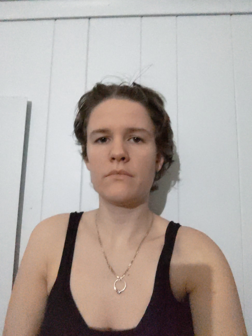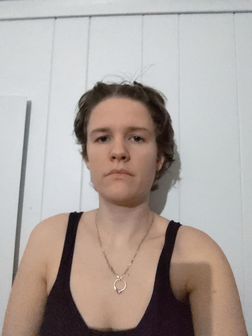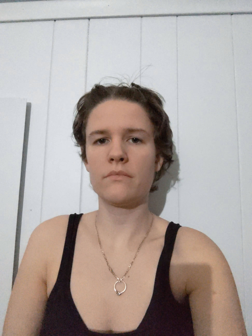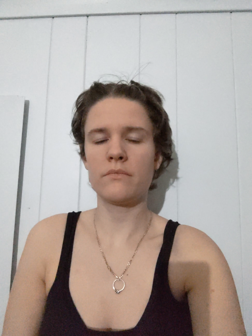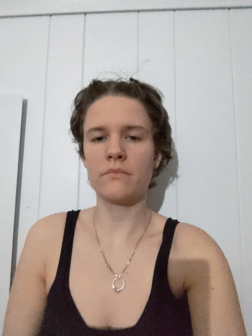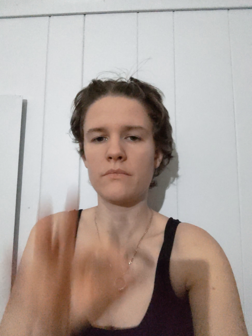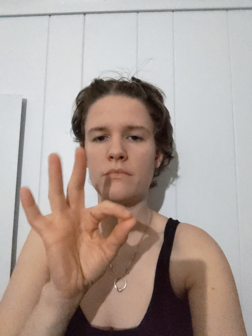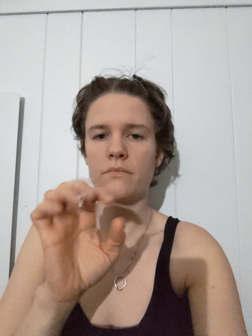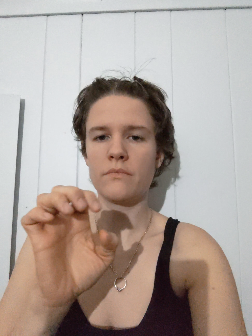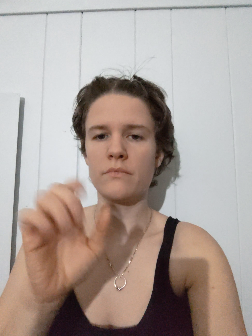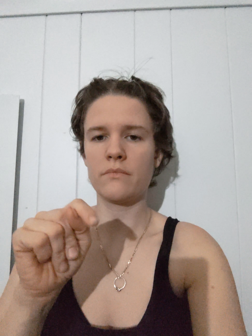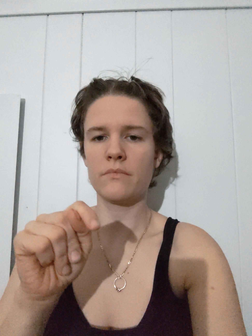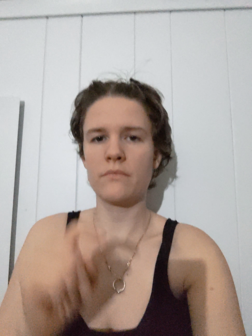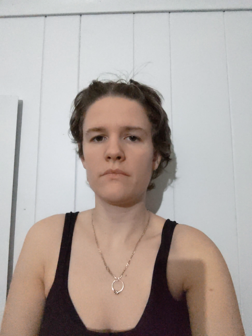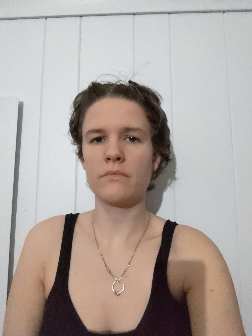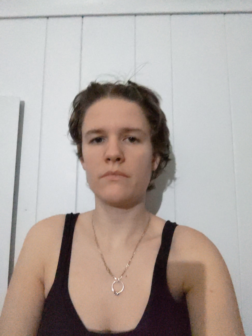feet